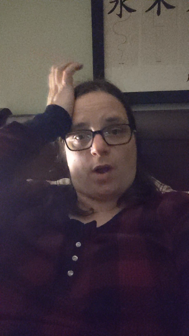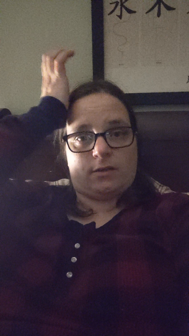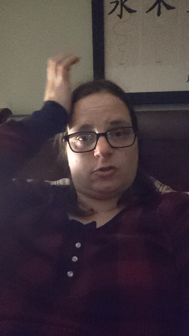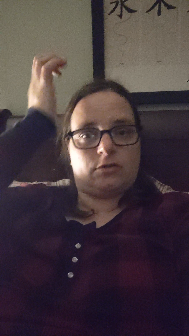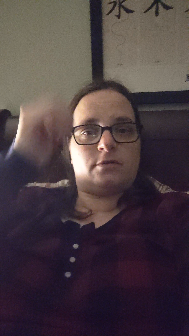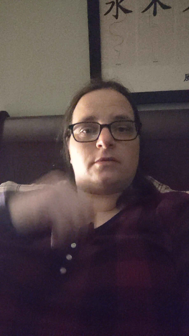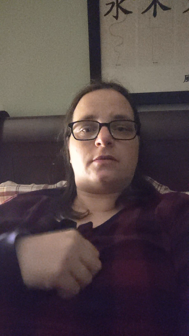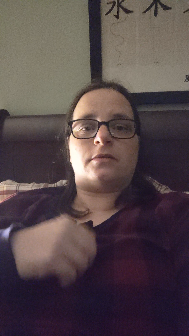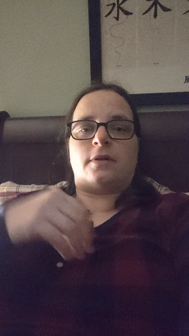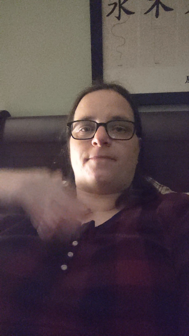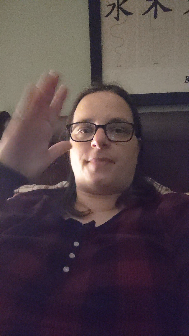paint